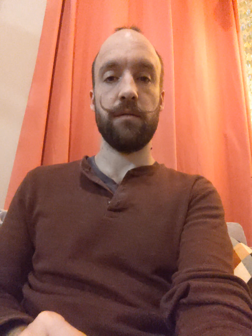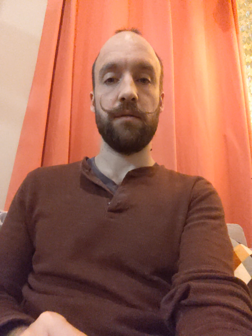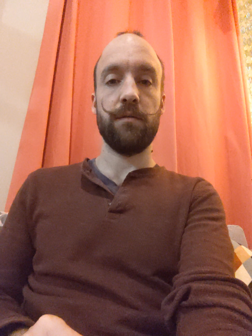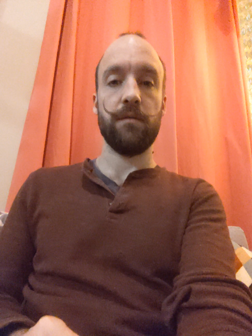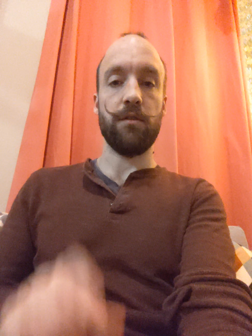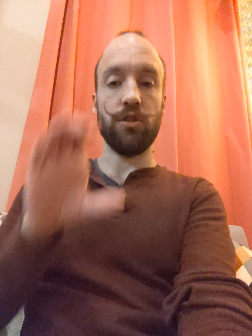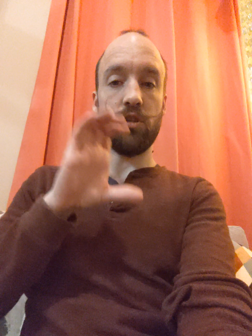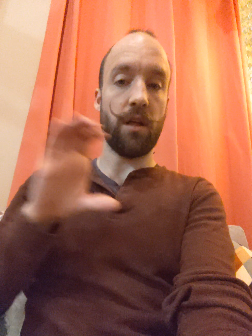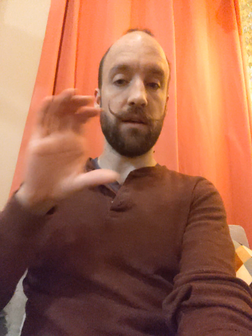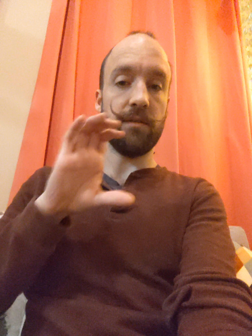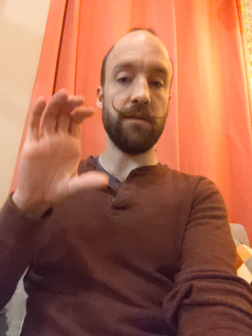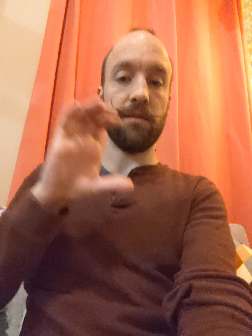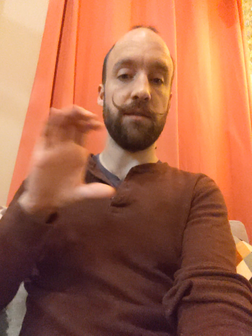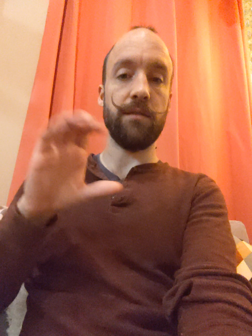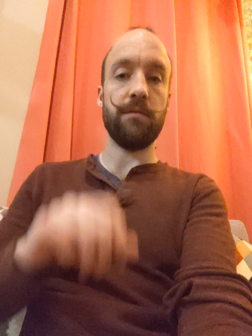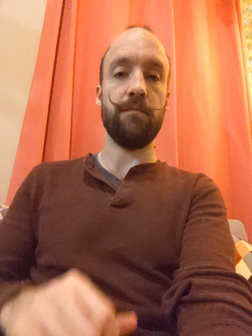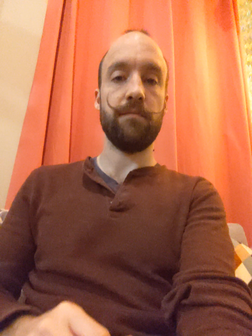chocolate